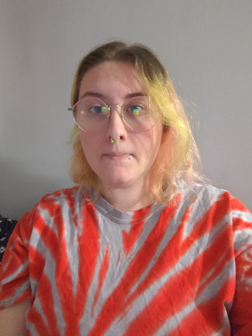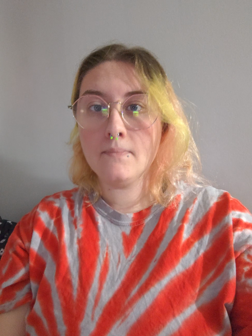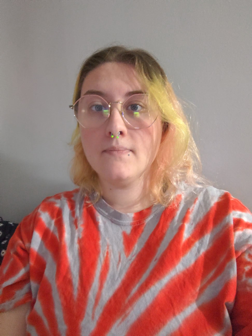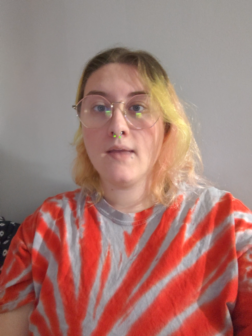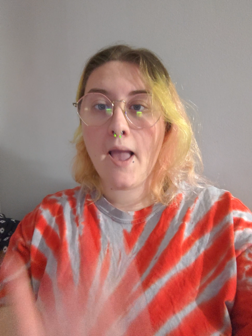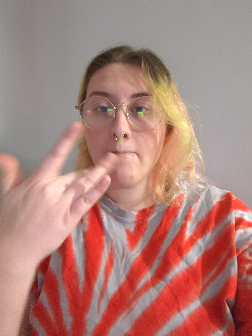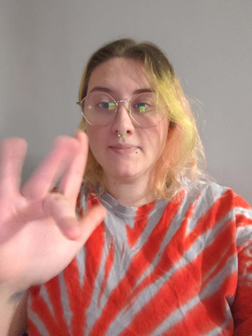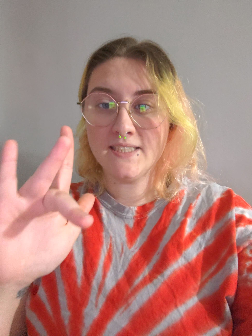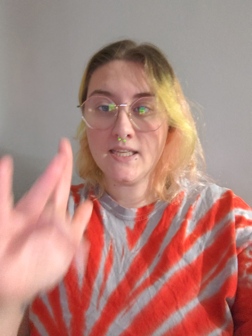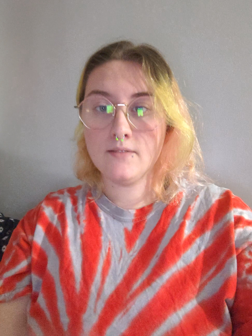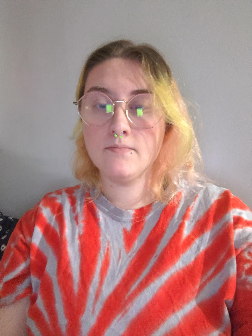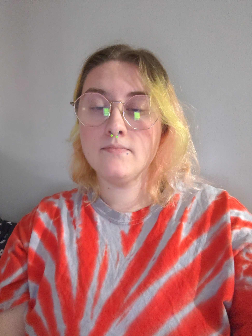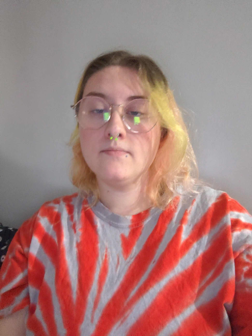empty